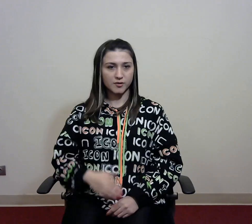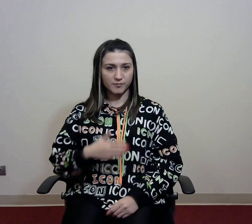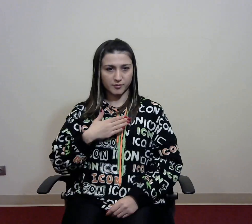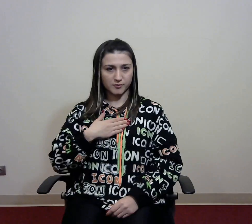mən